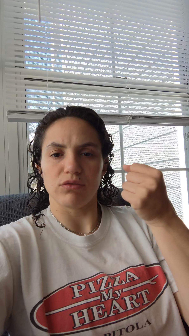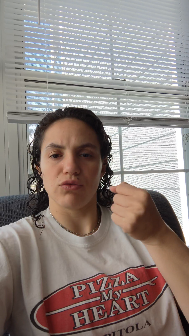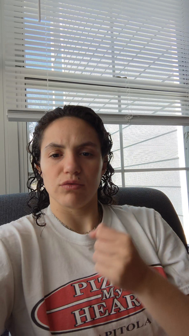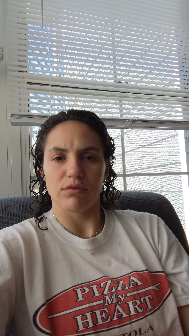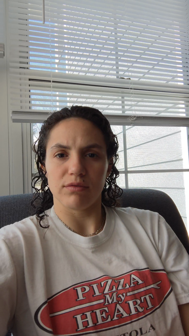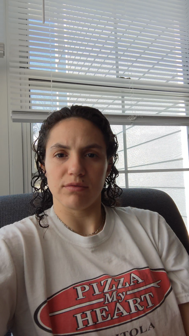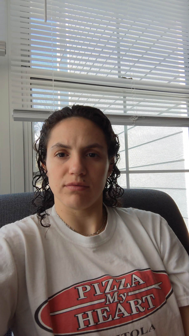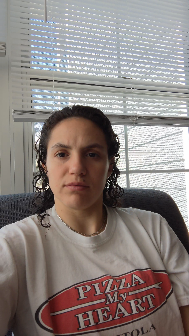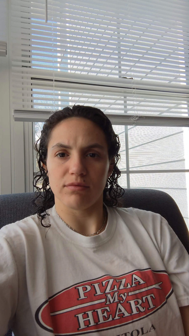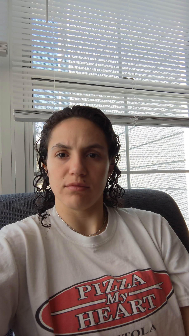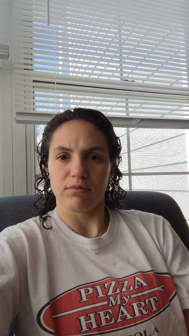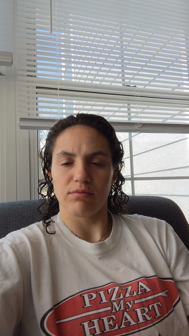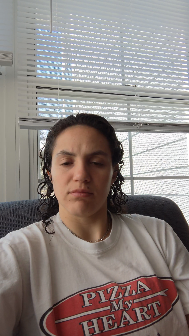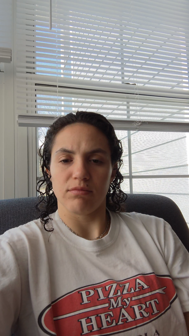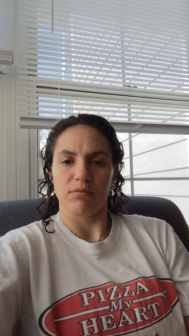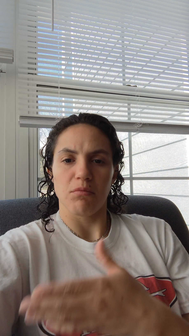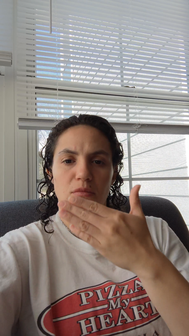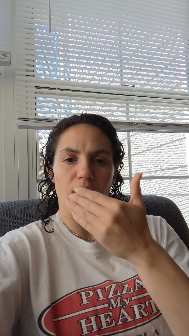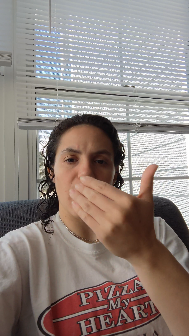butterfly